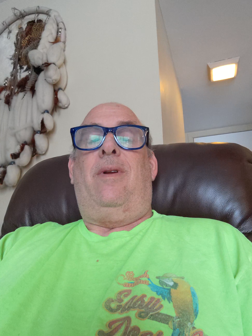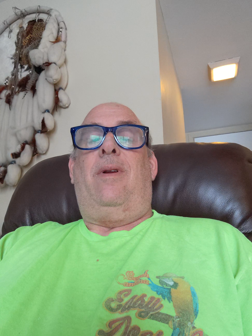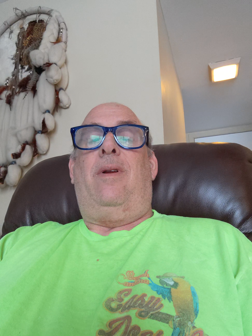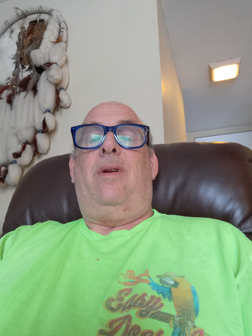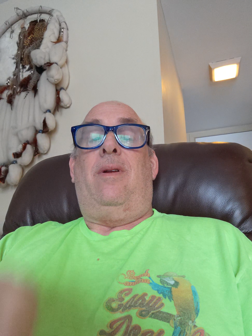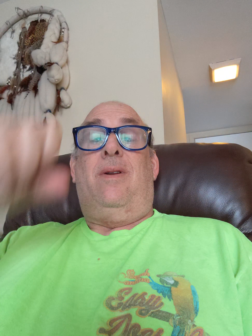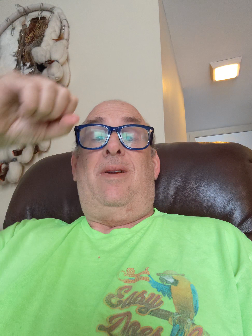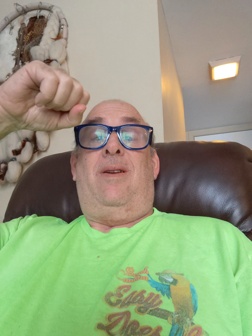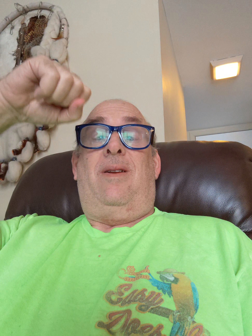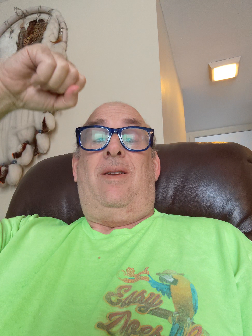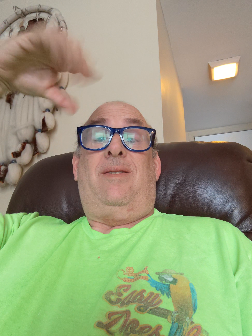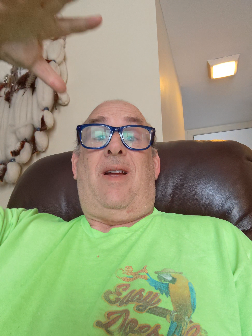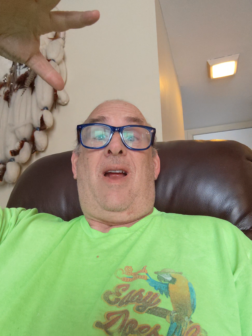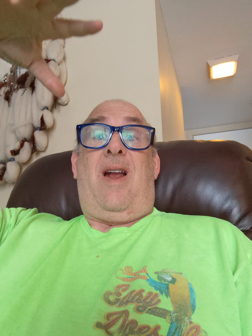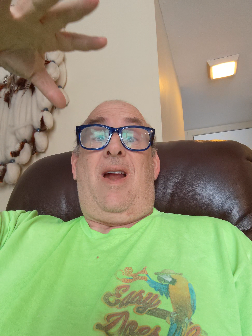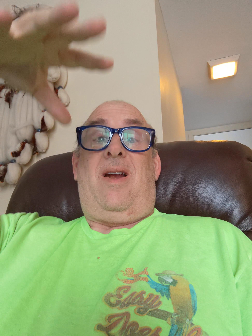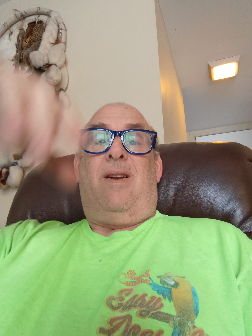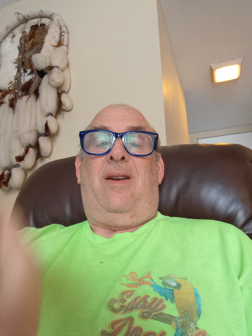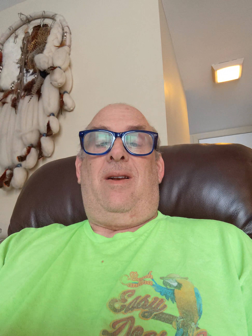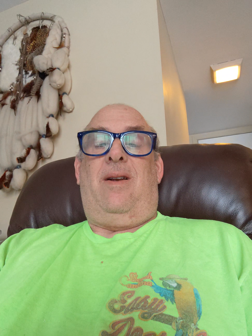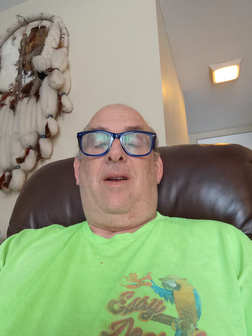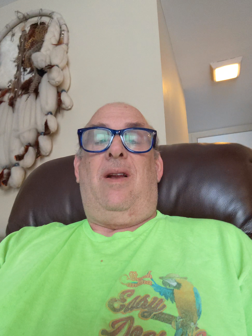sun